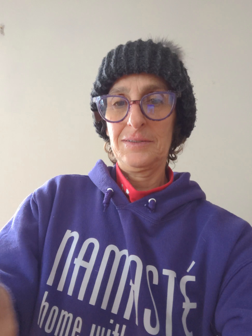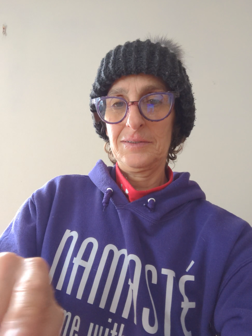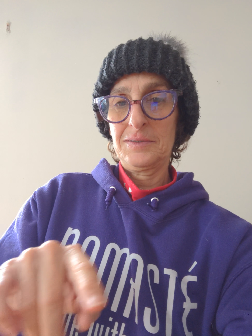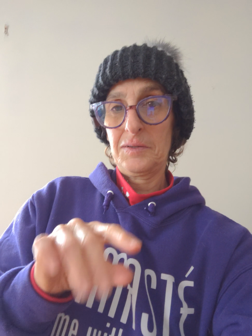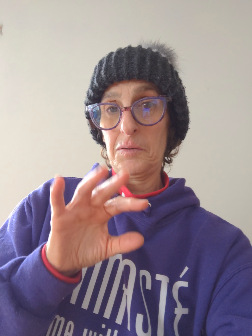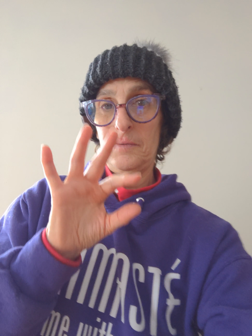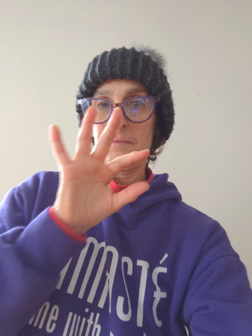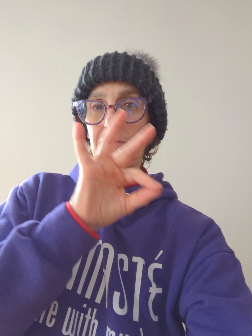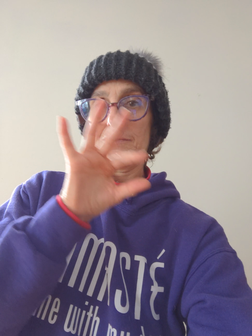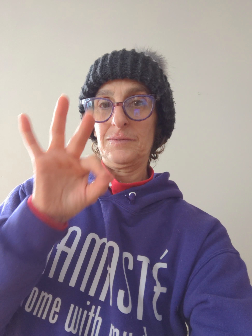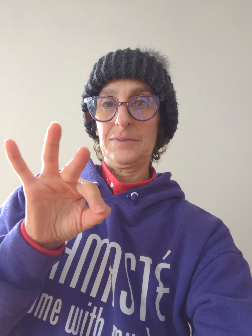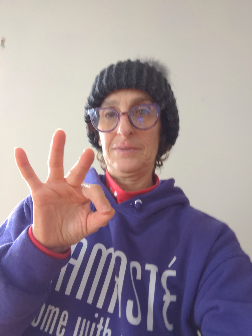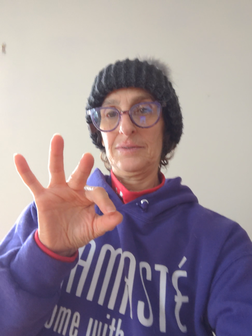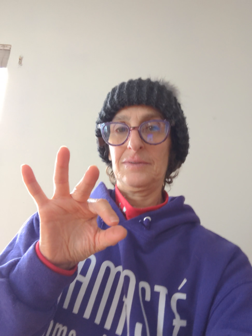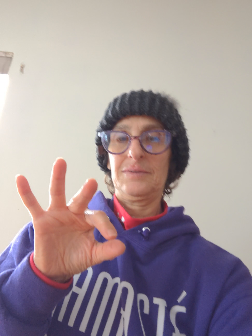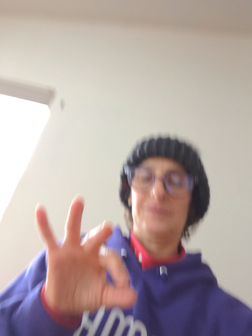french fries